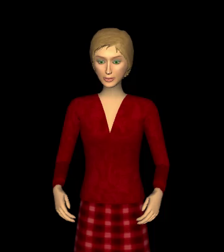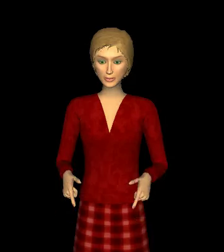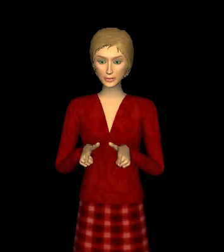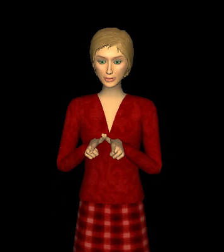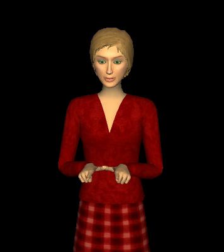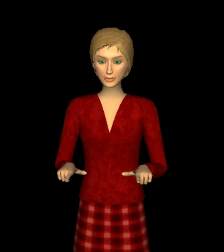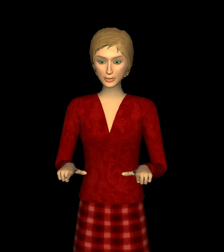لغة